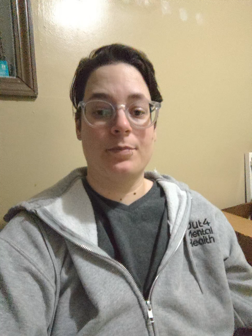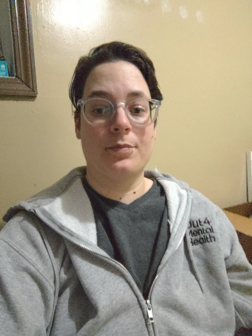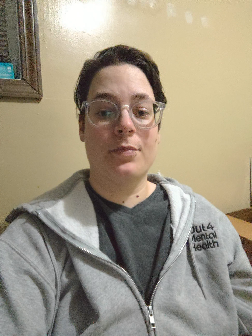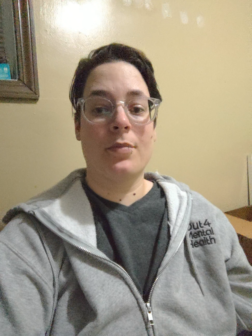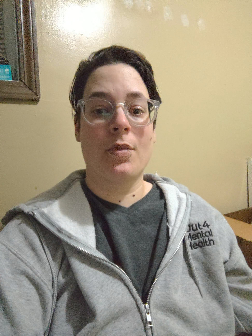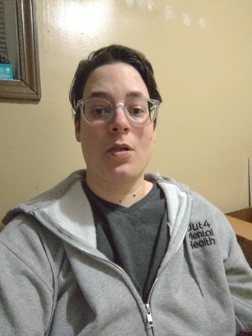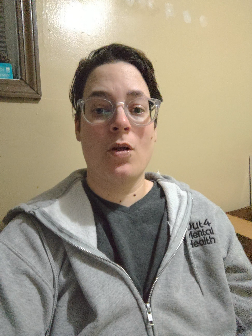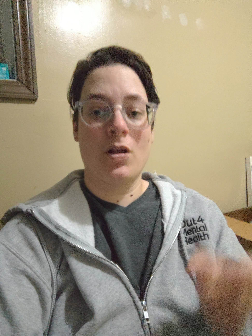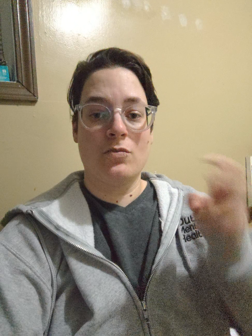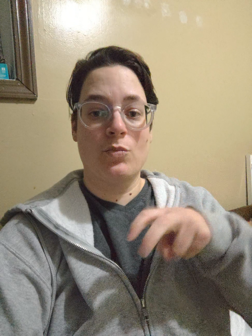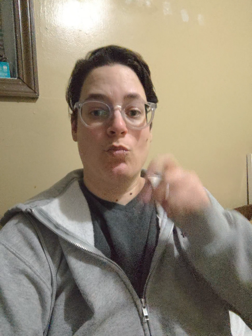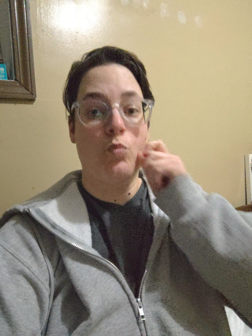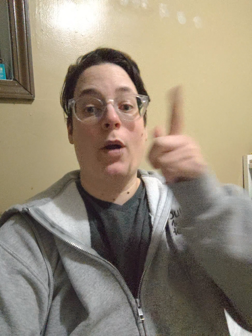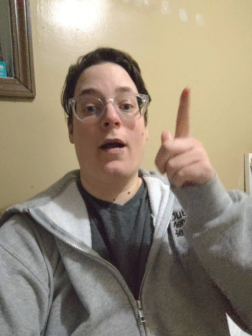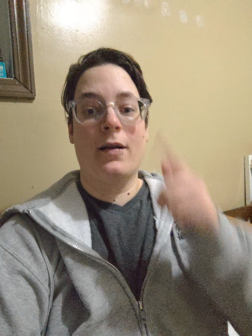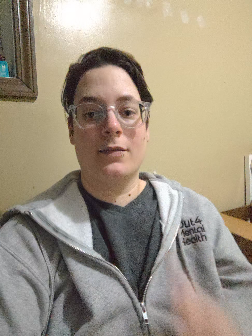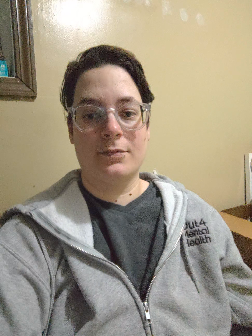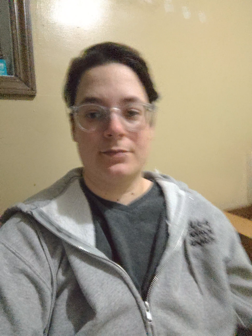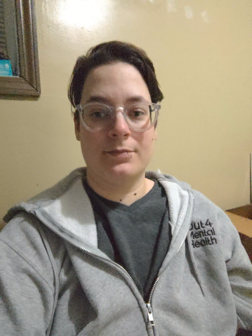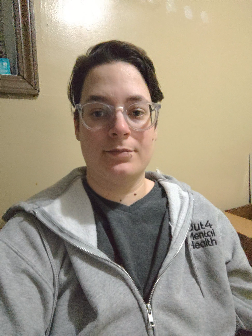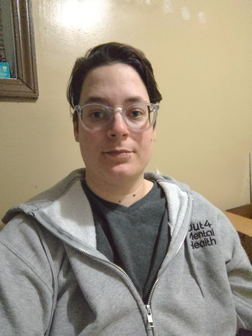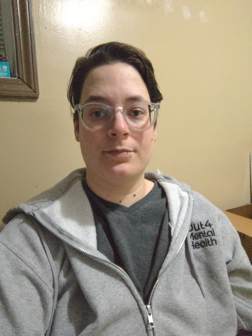awake